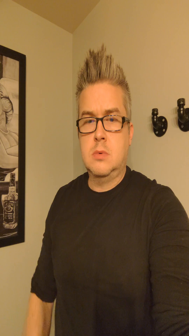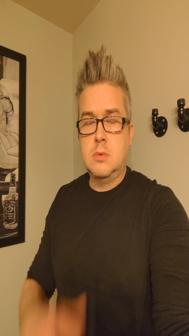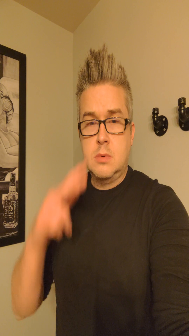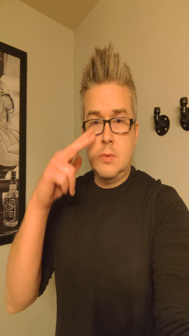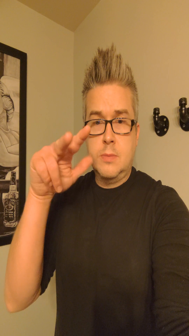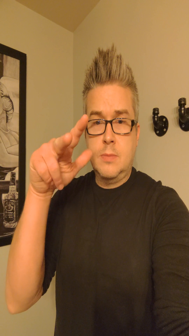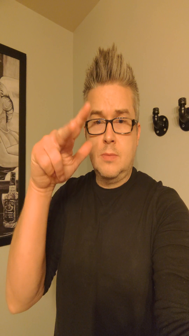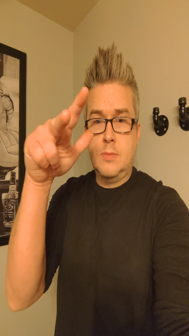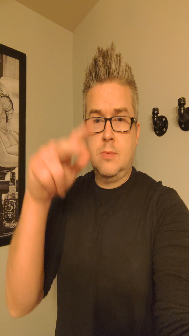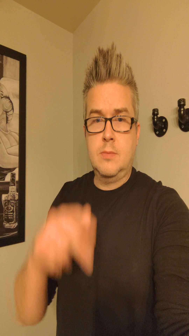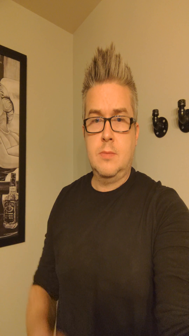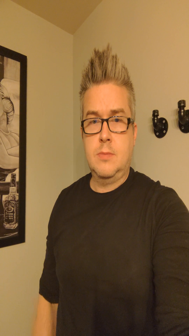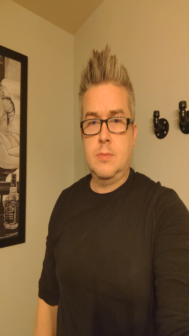helicopter